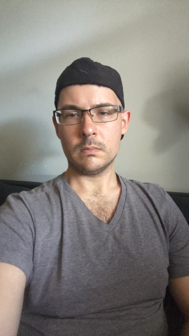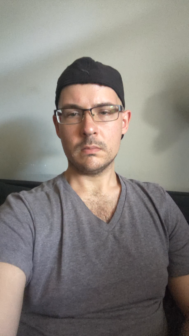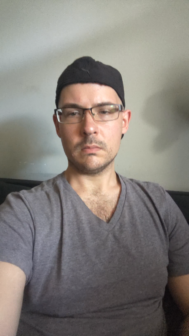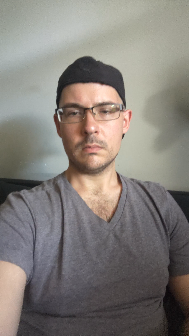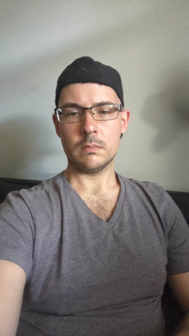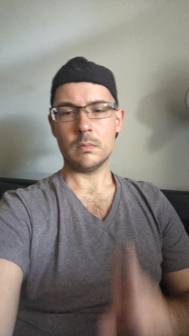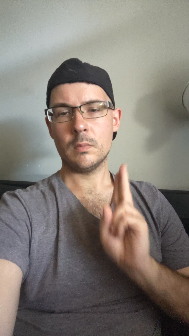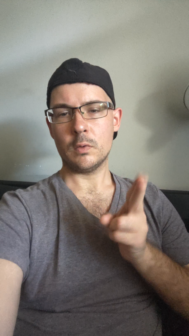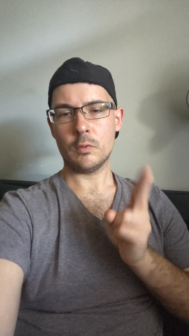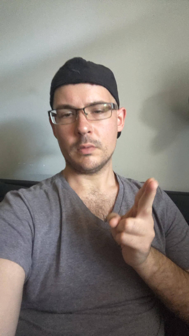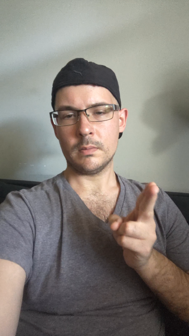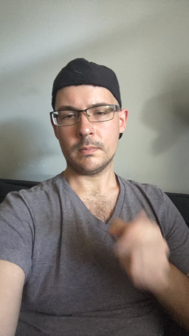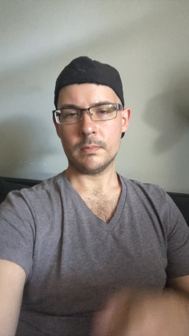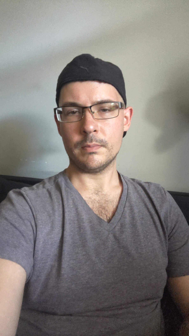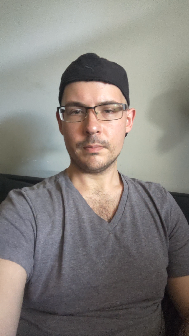hurry